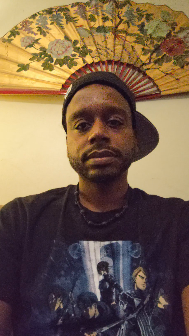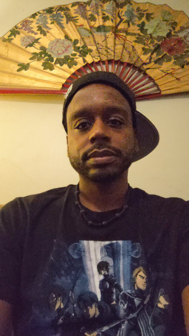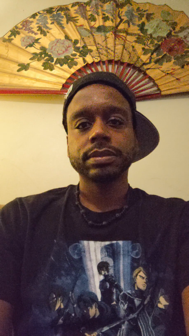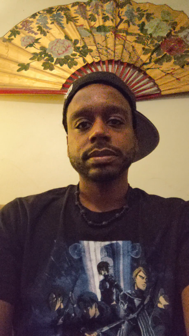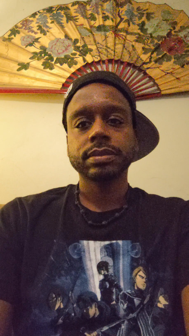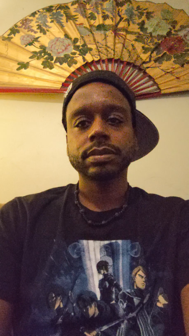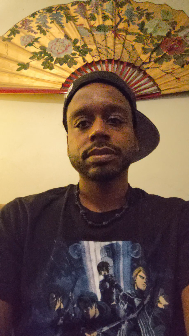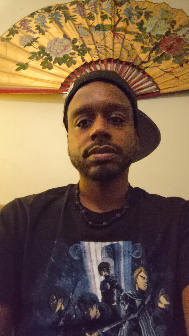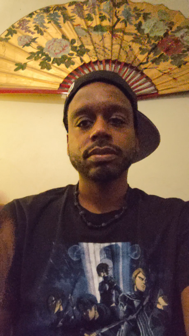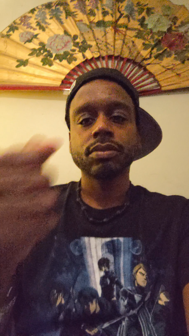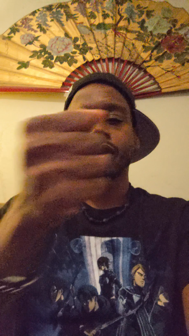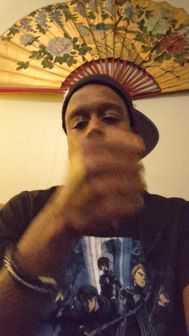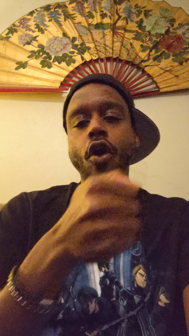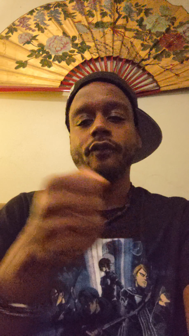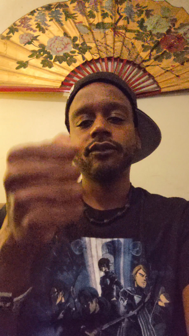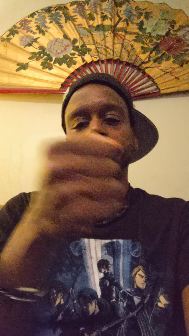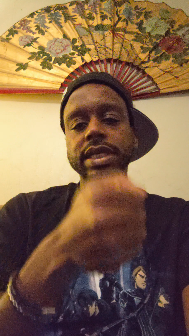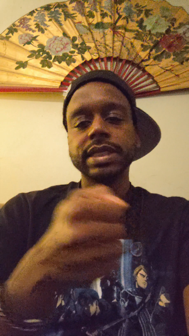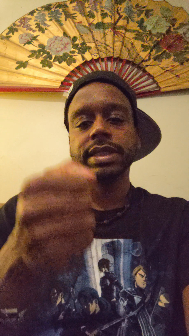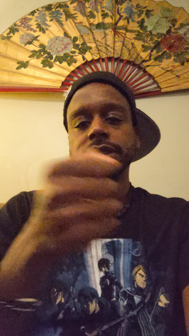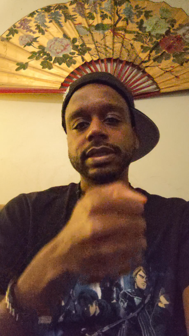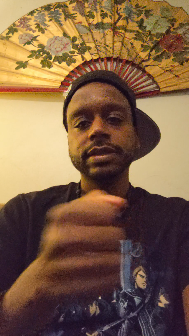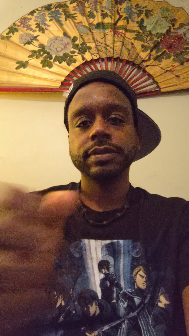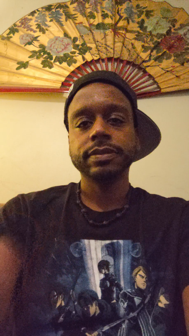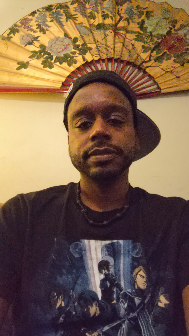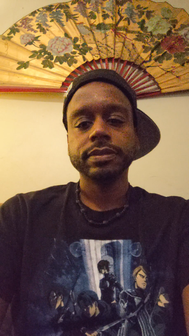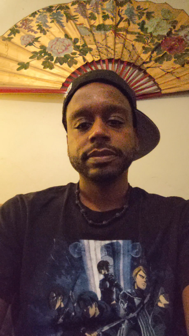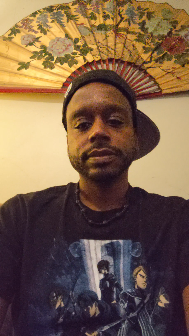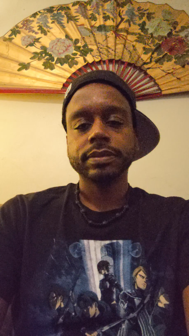coffee